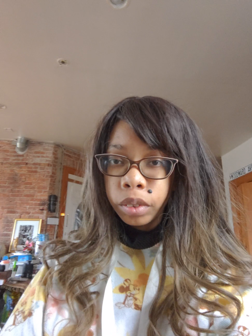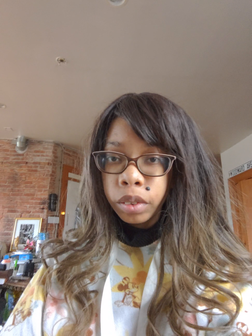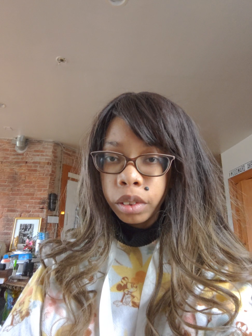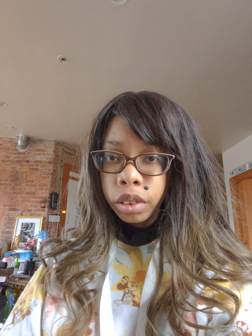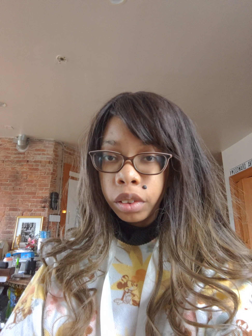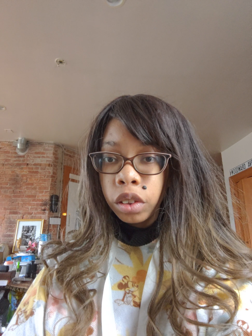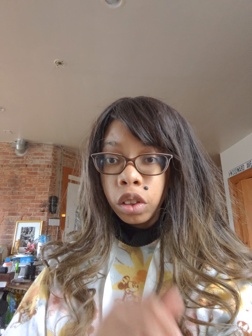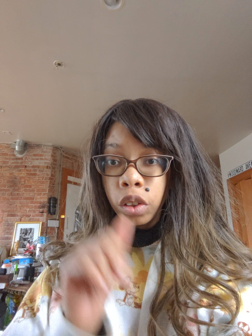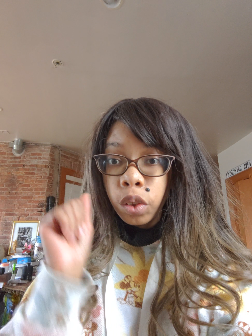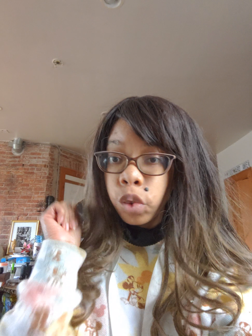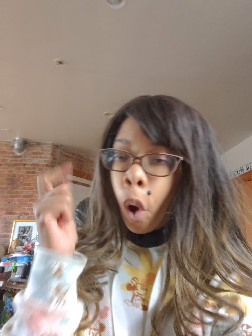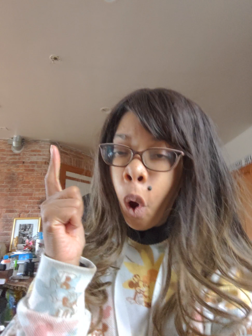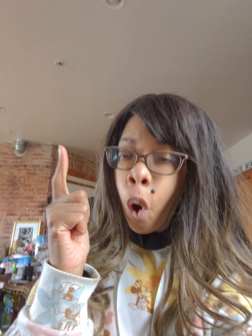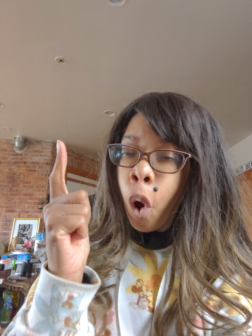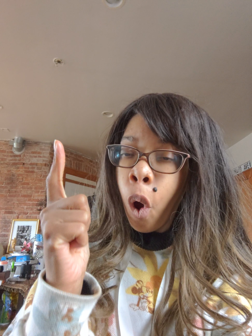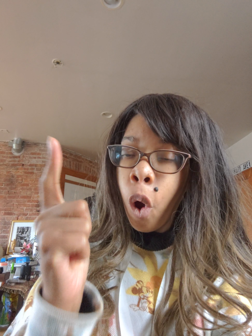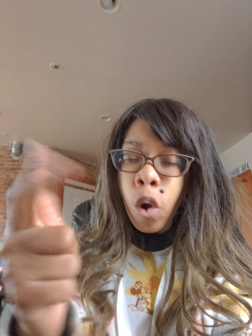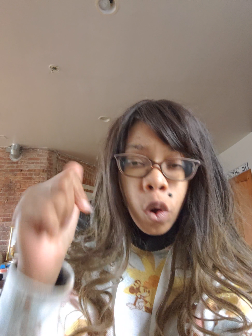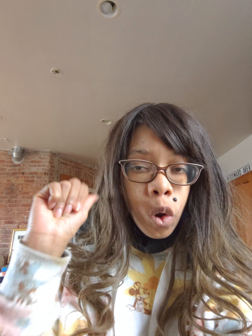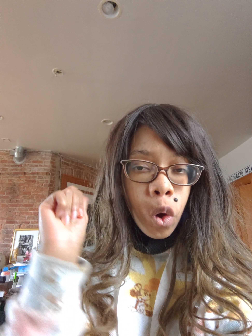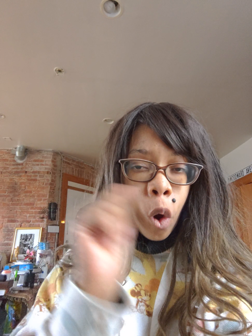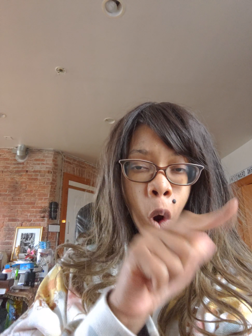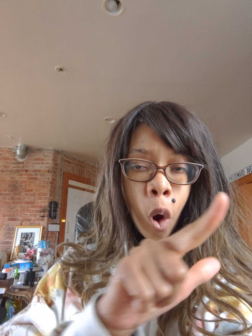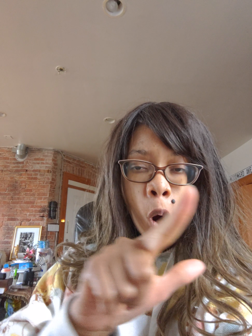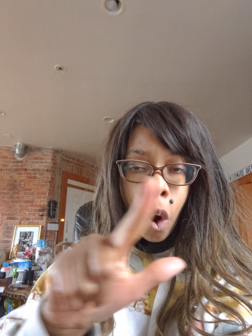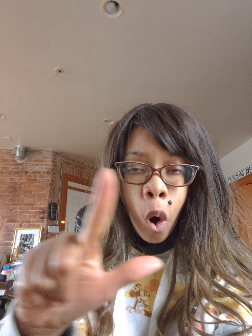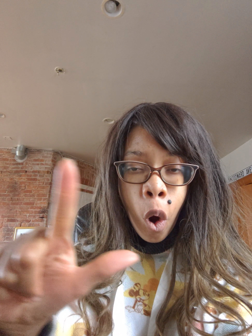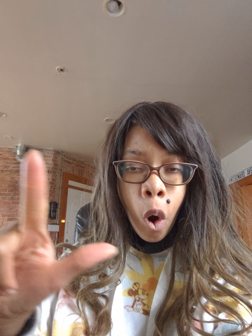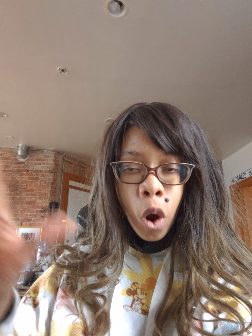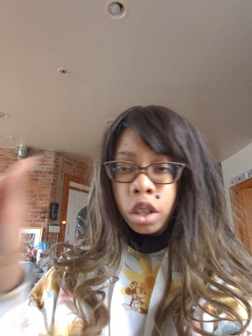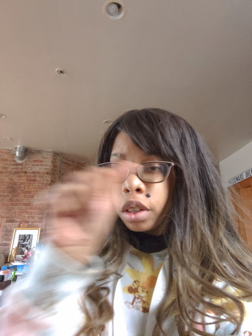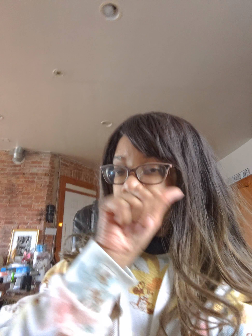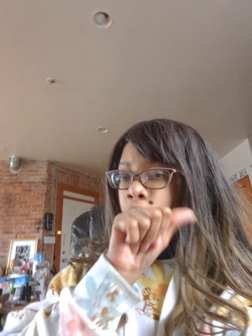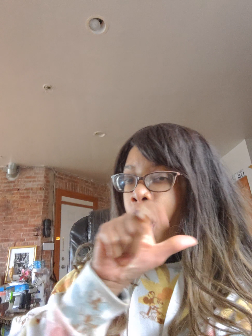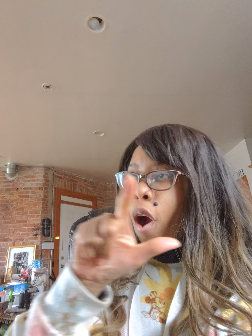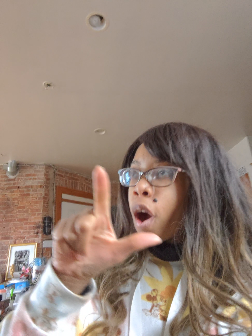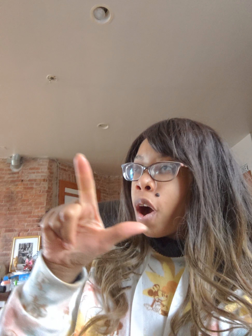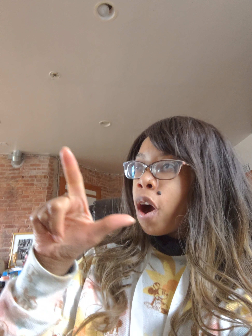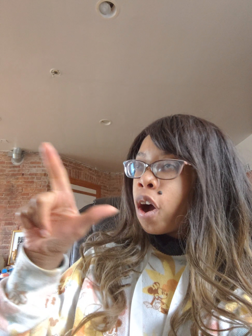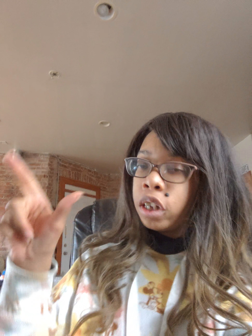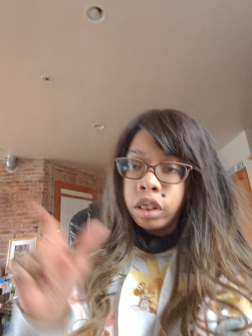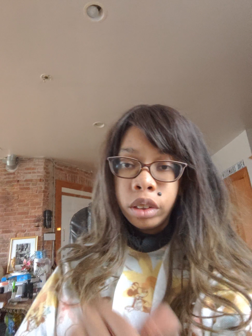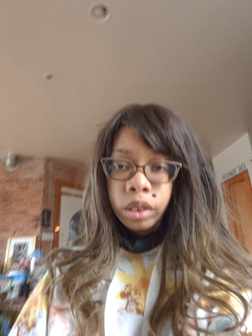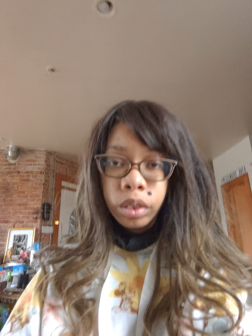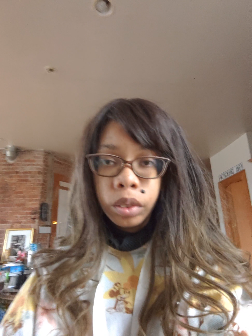all